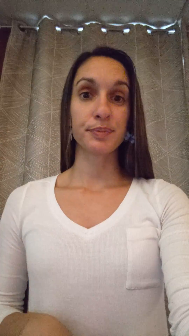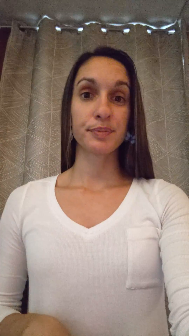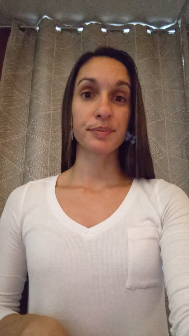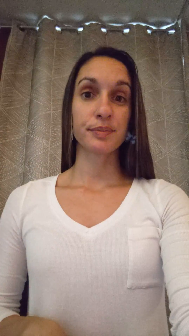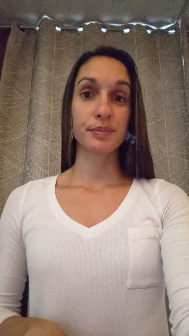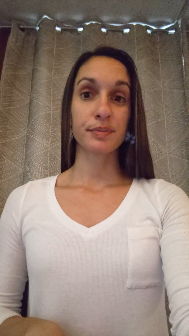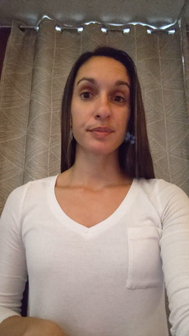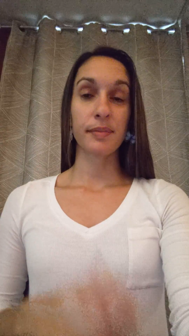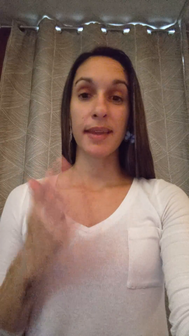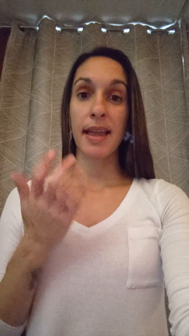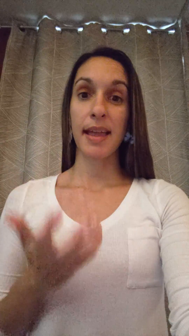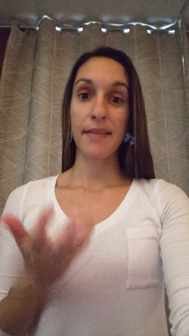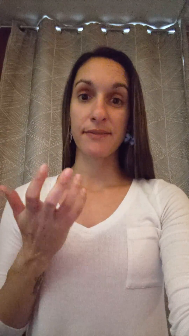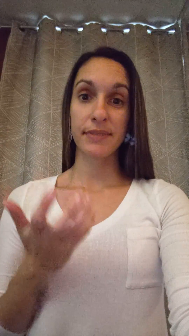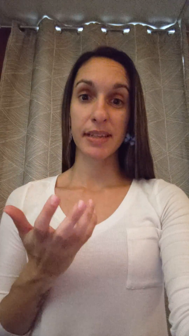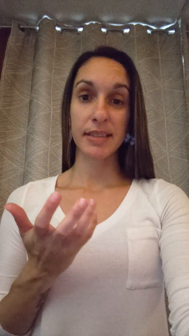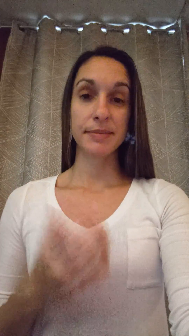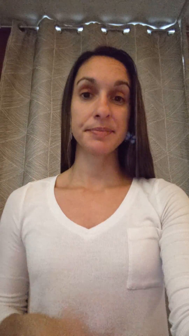heavy